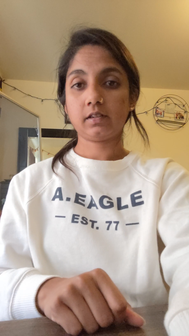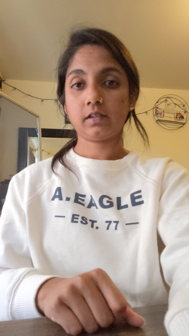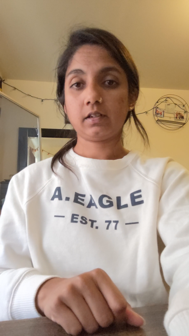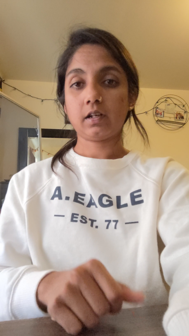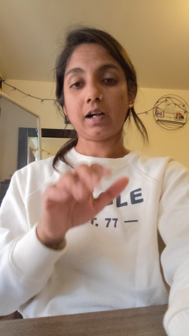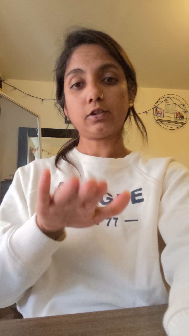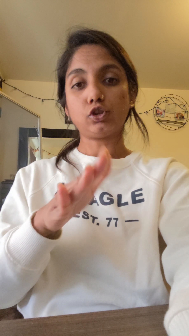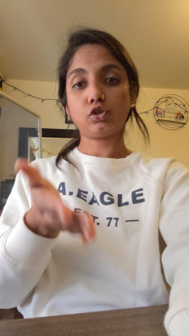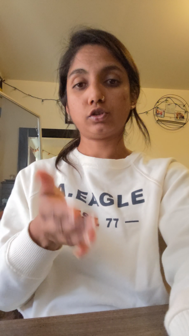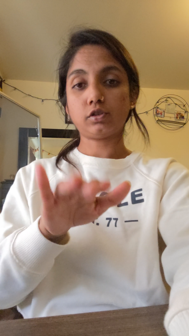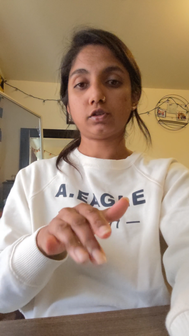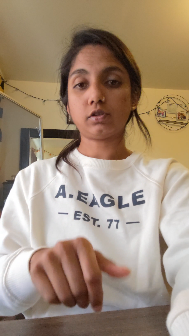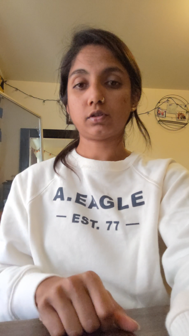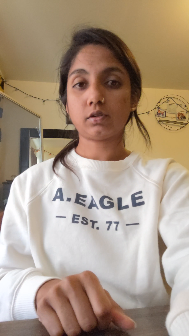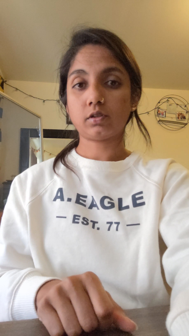kitchen